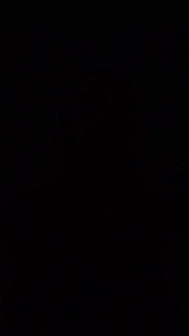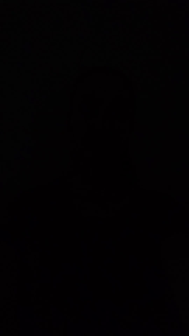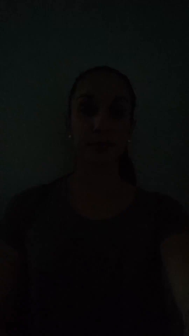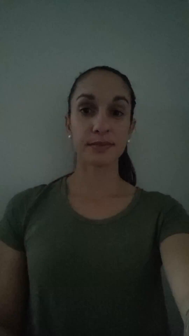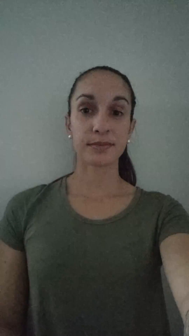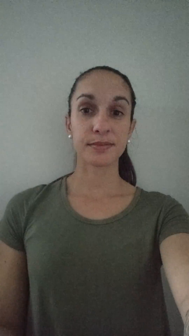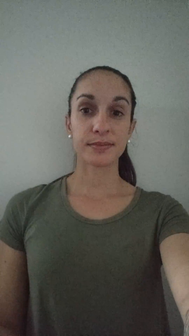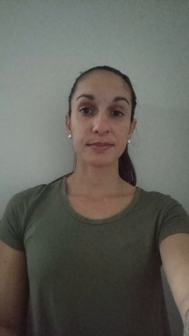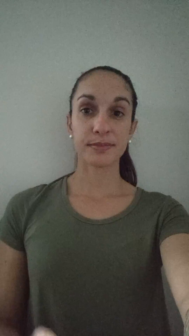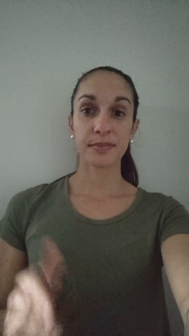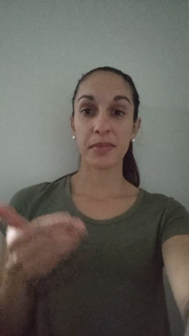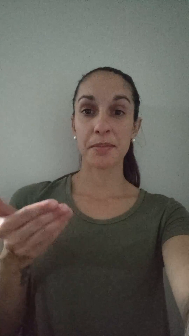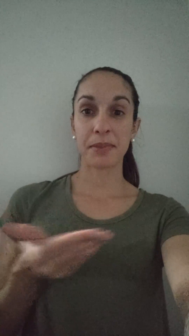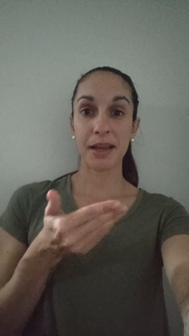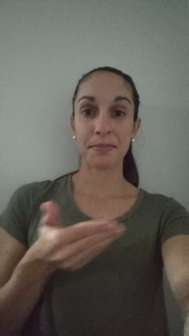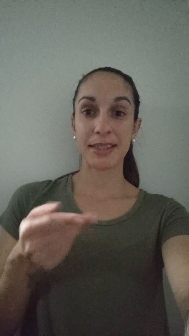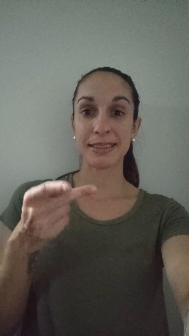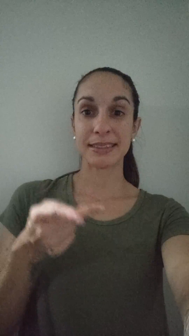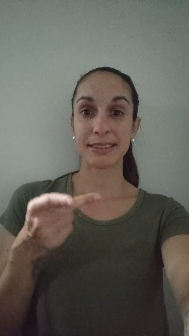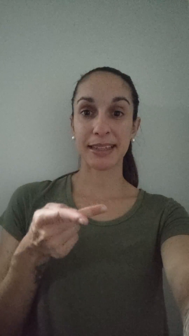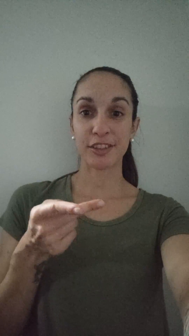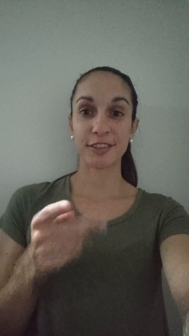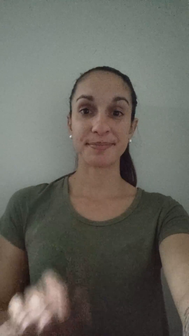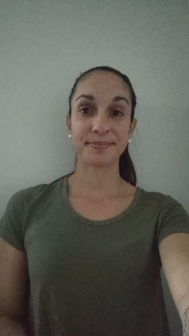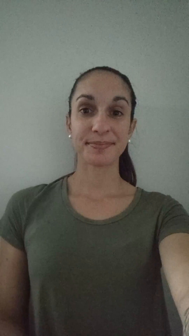babysitter